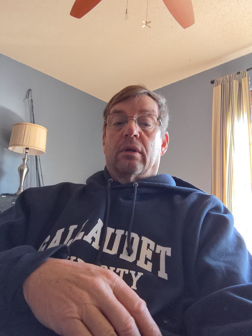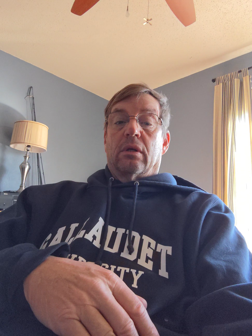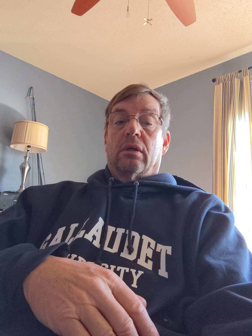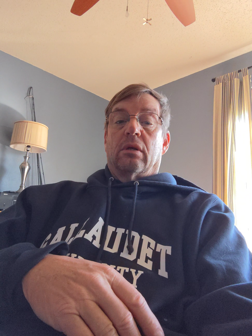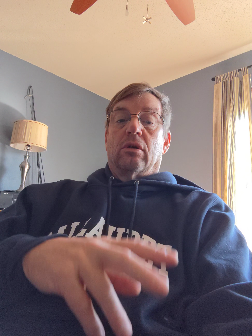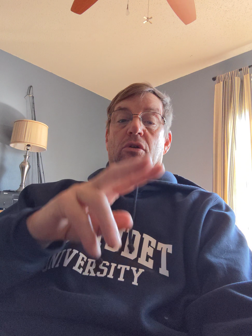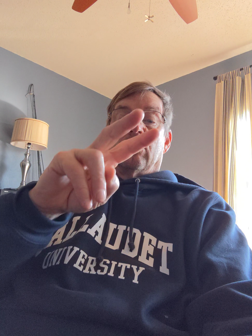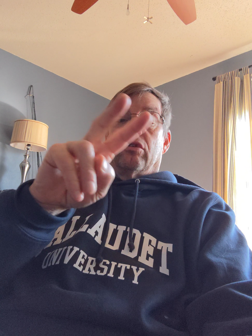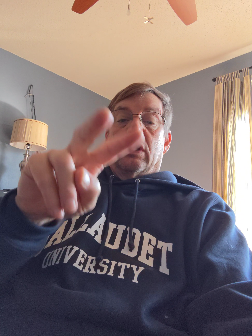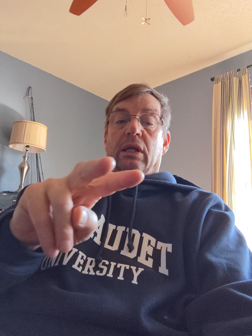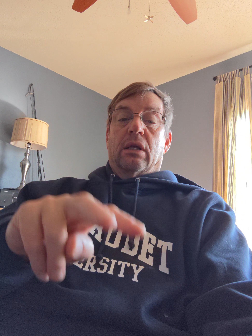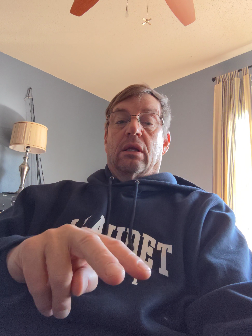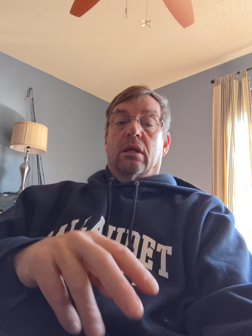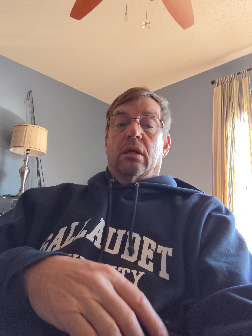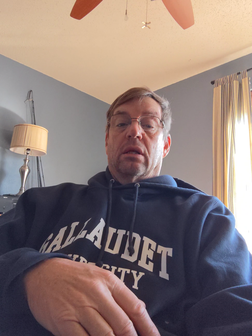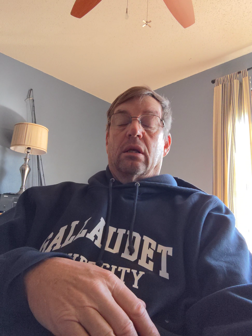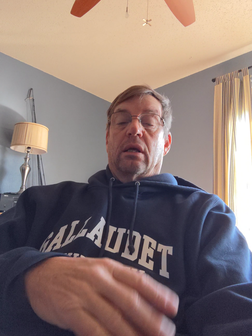read